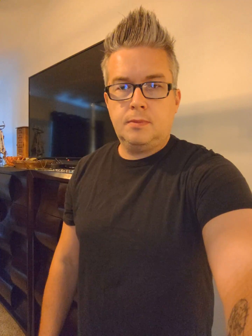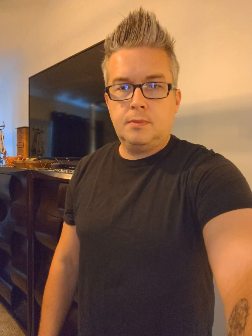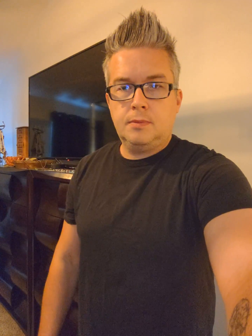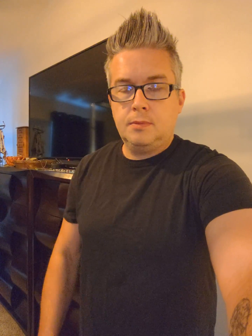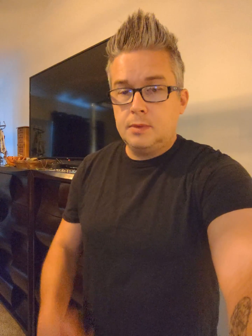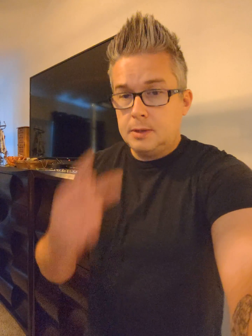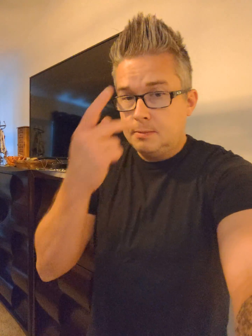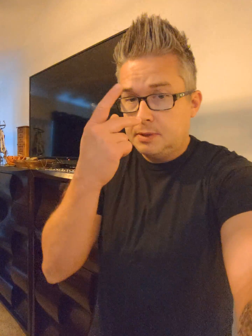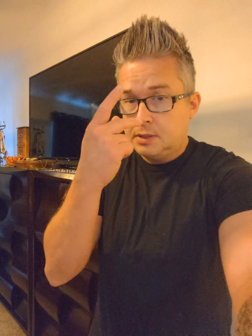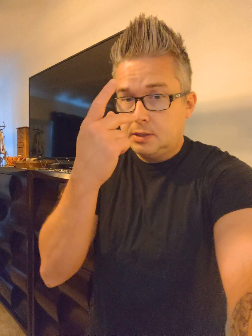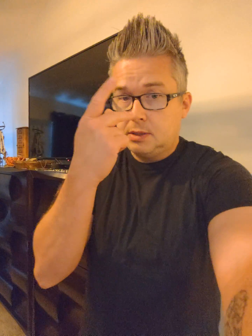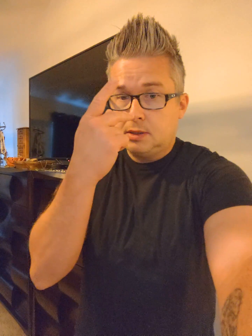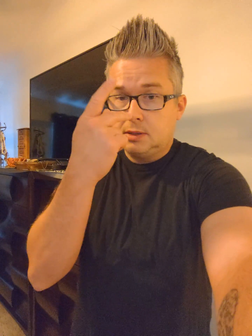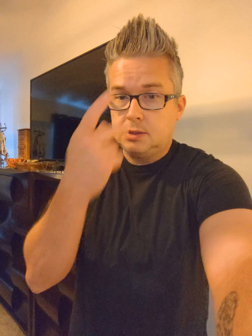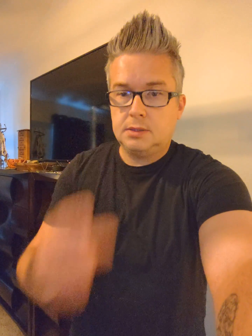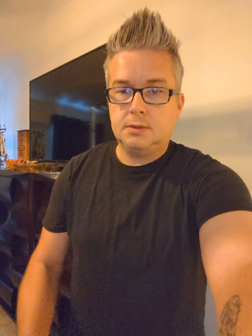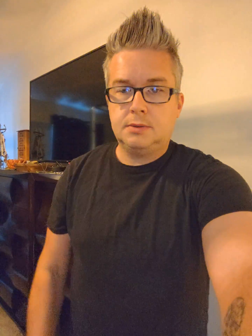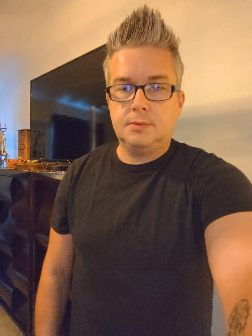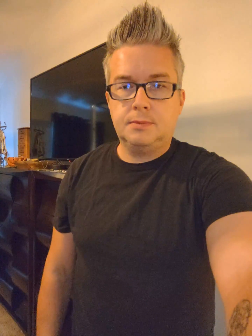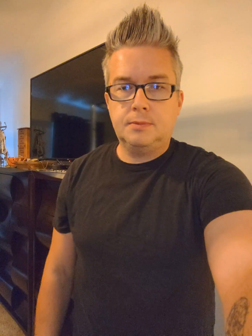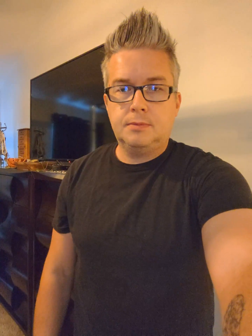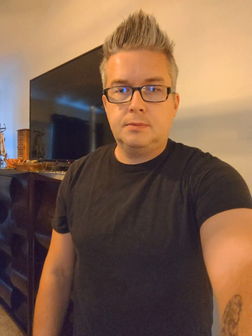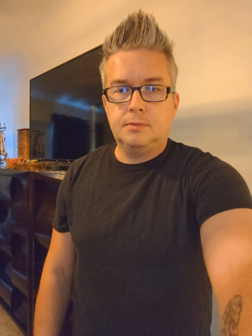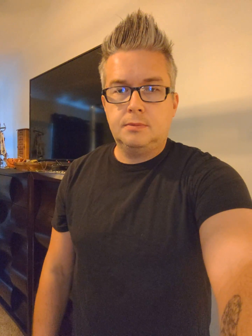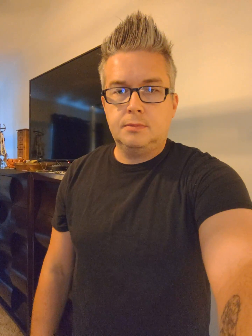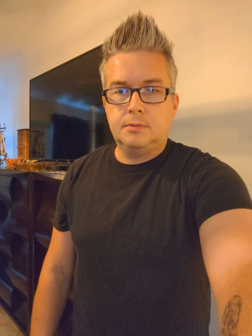penis